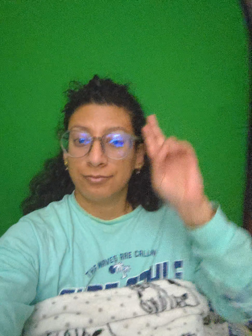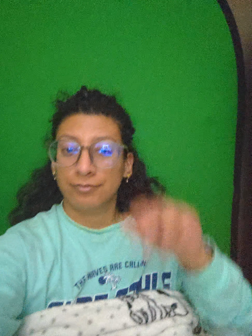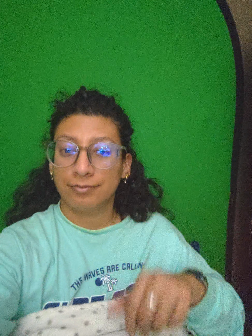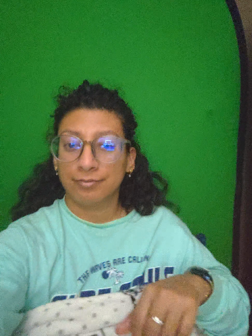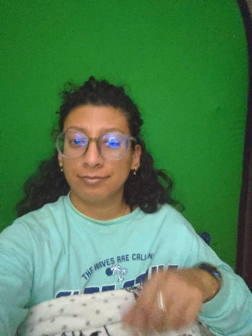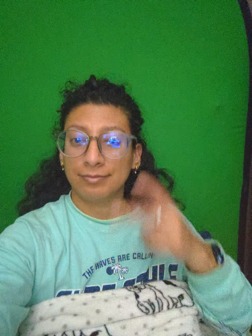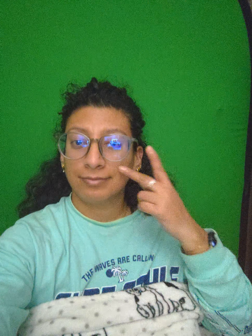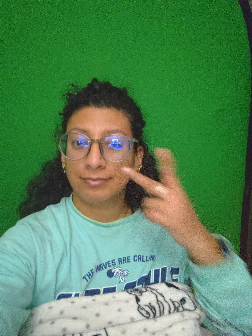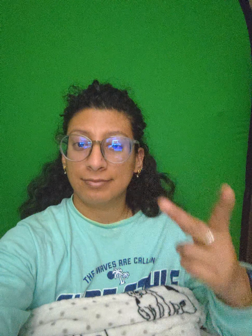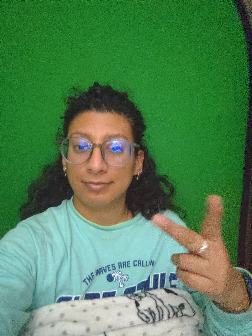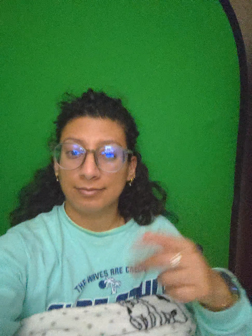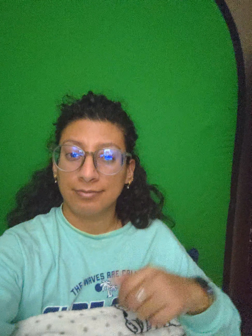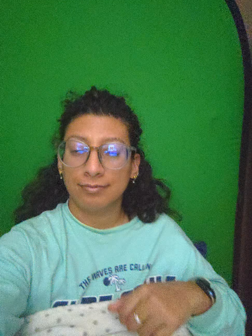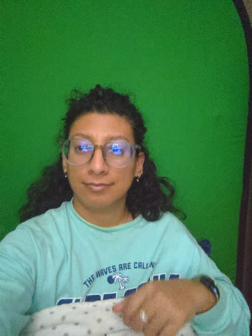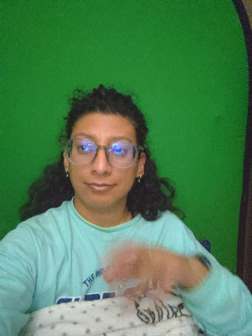see